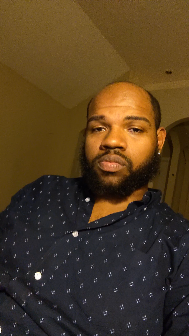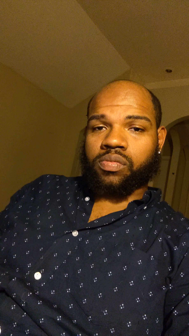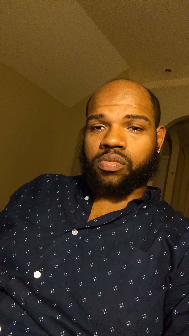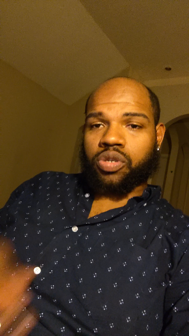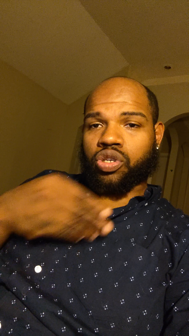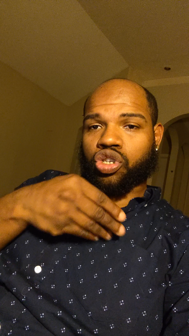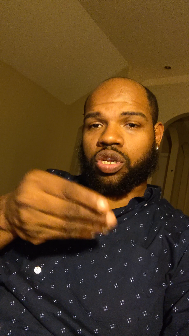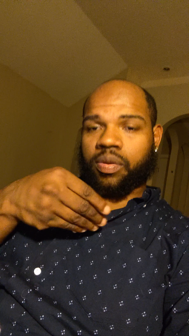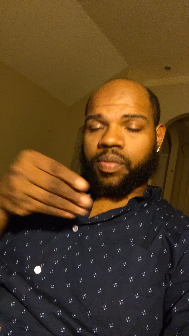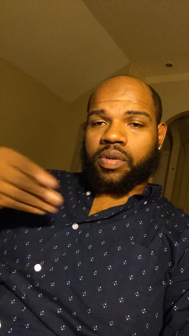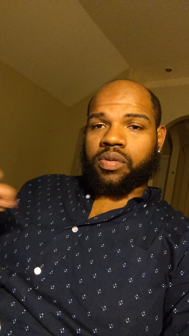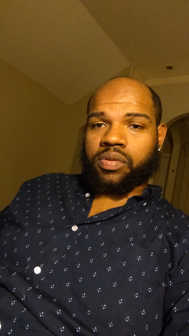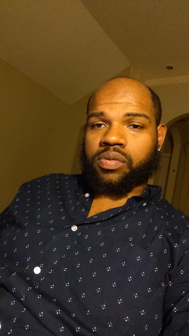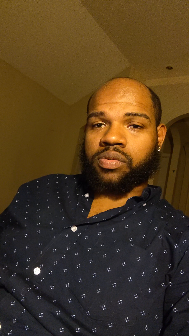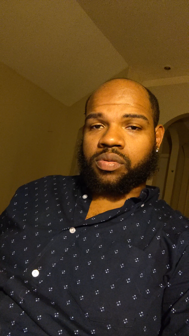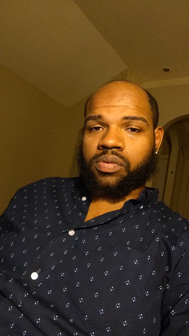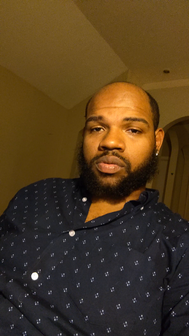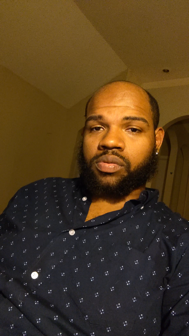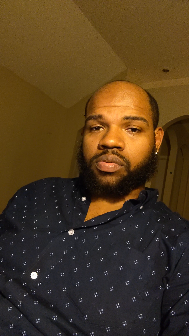shopping